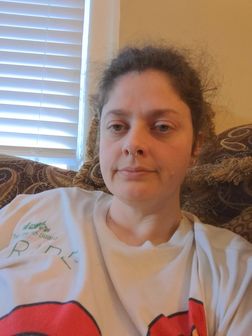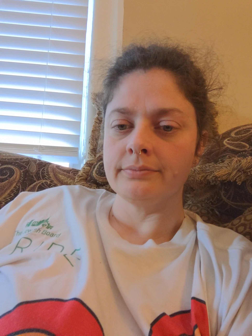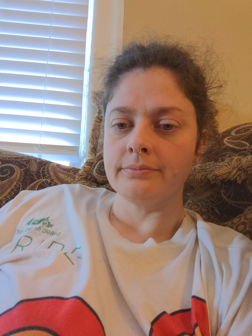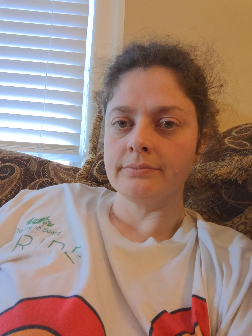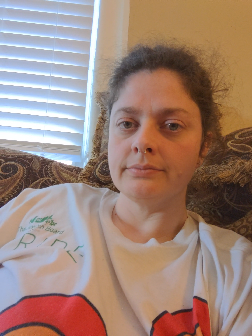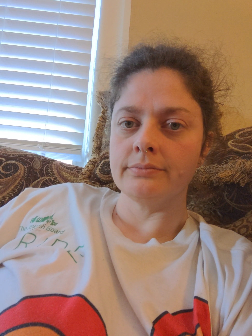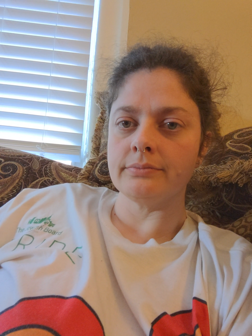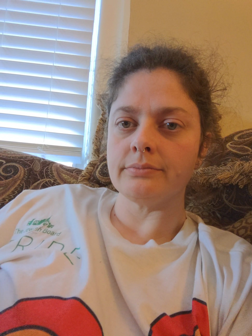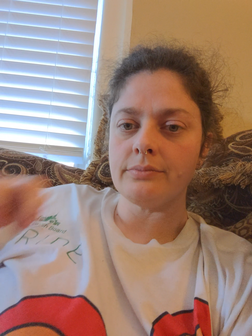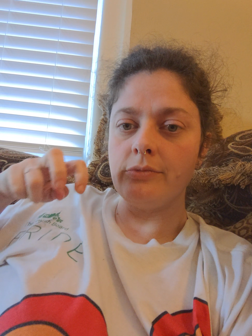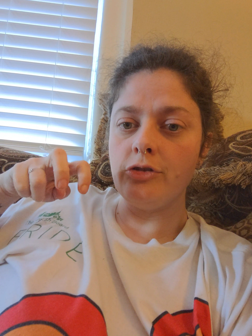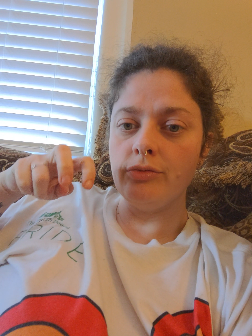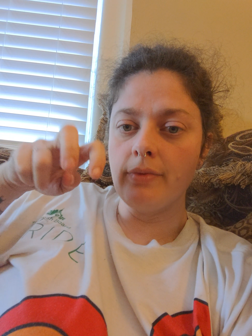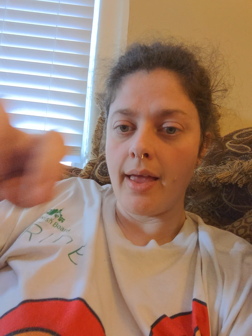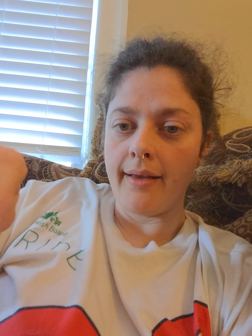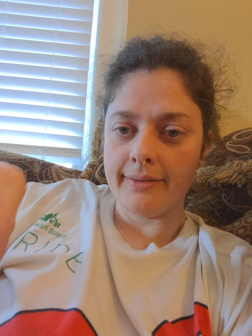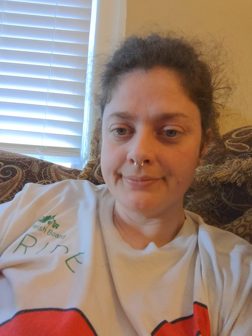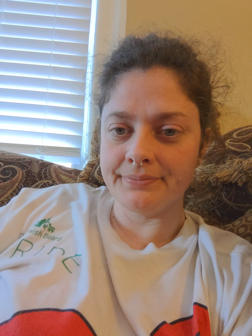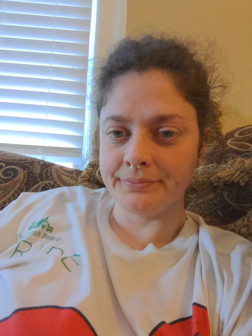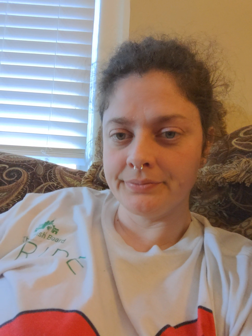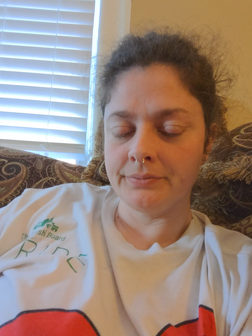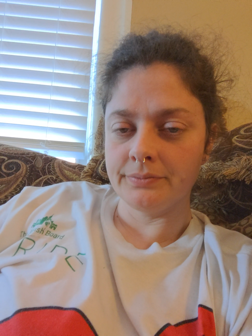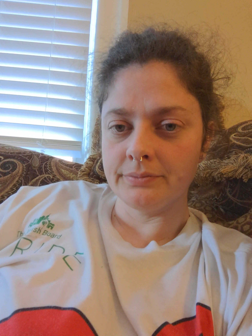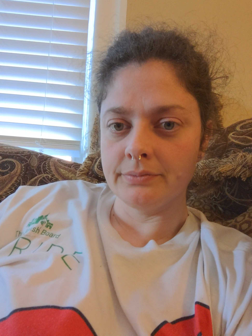ride